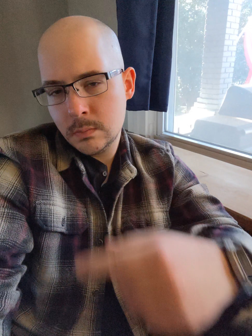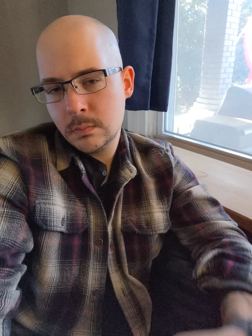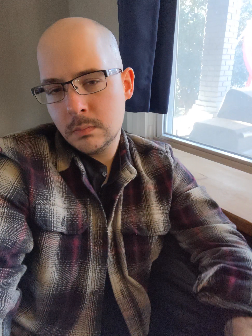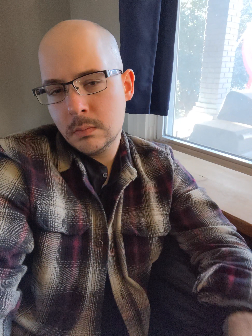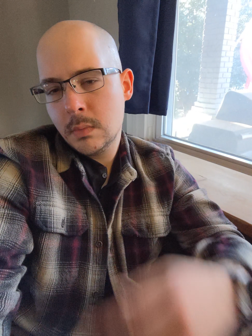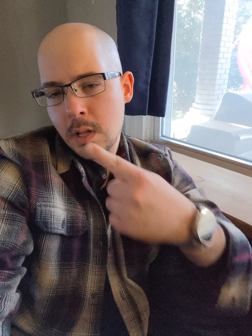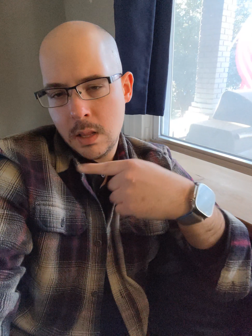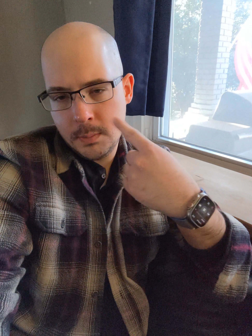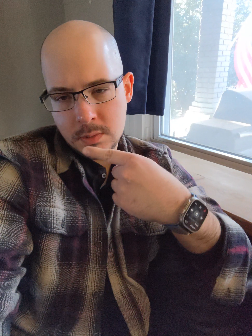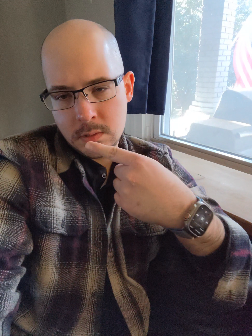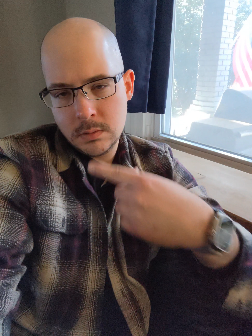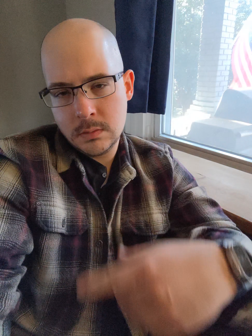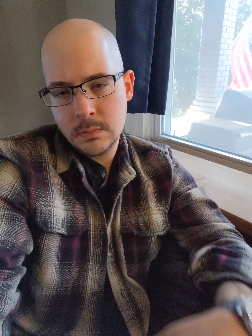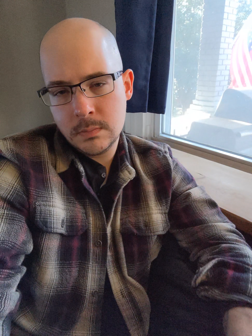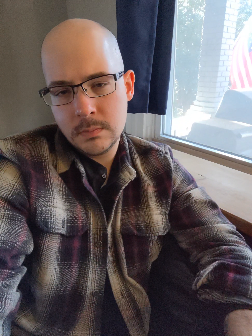lips